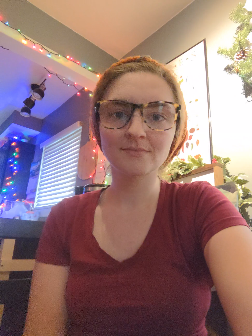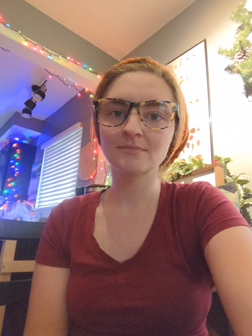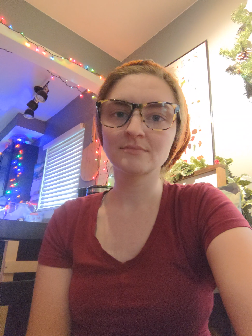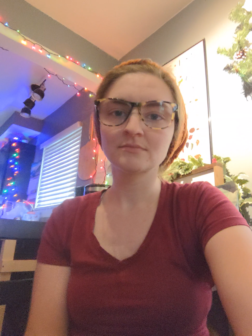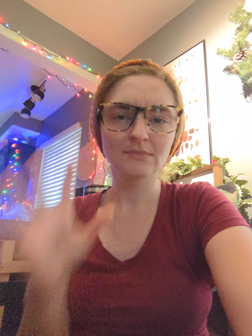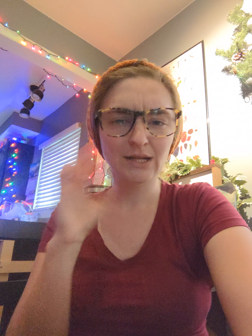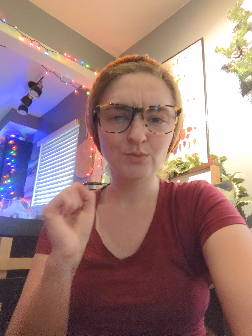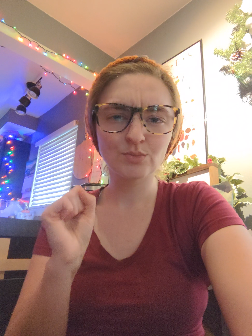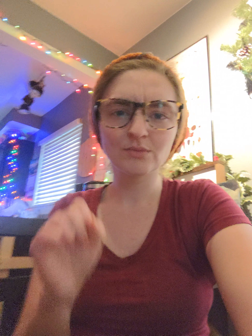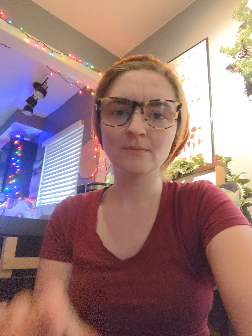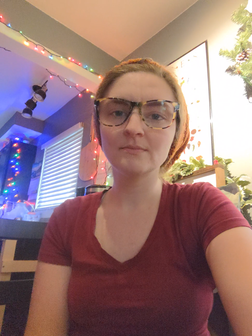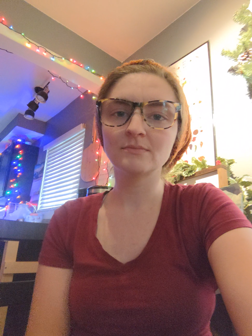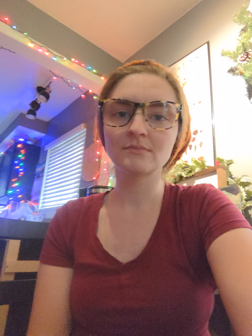loud